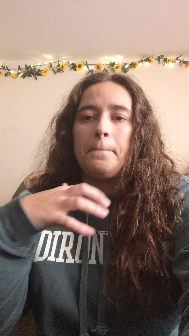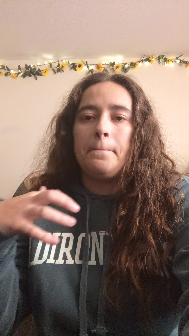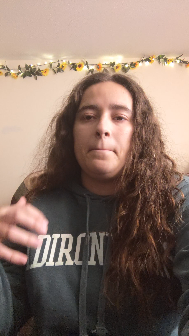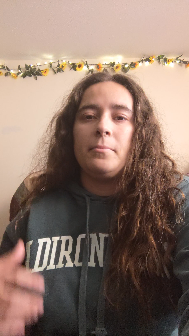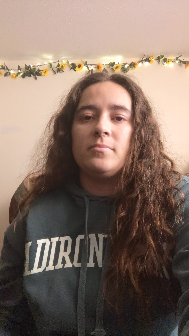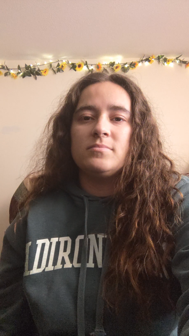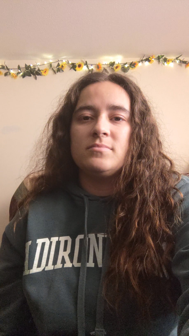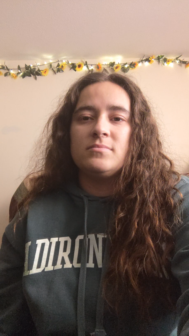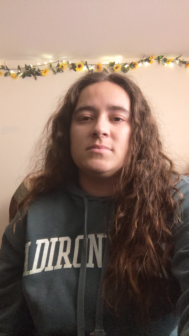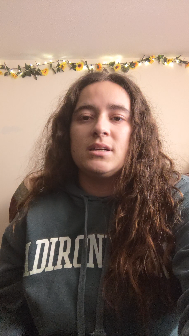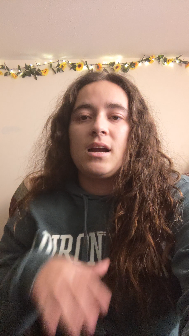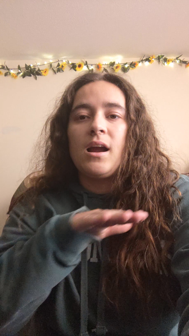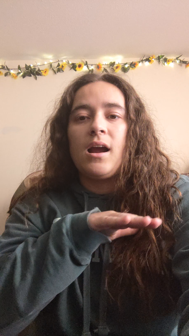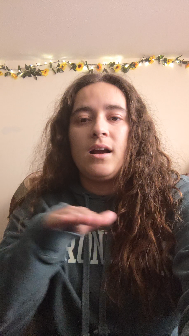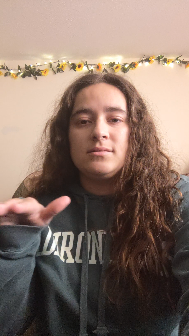nice